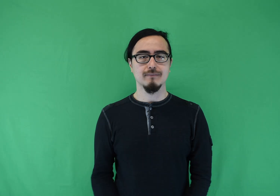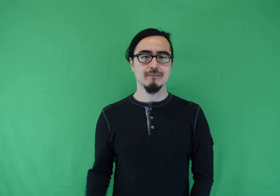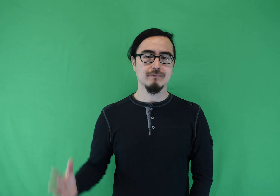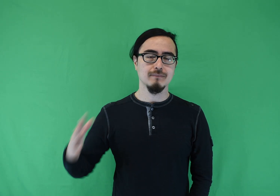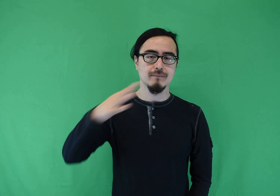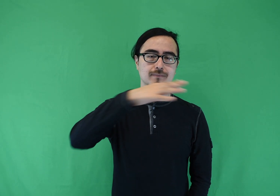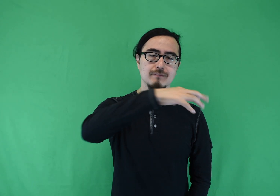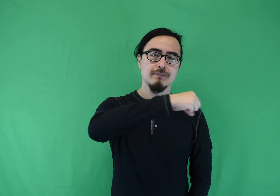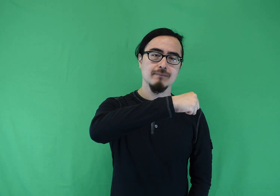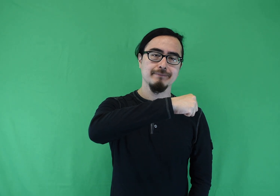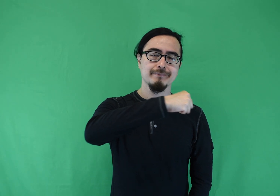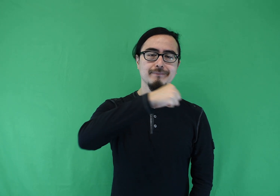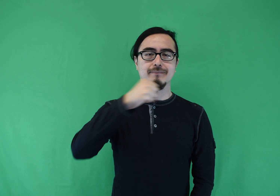caliente